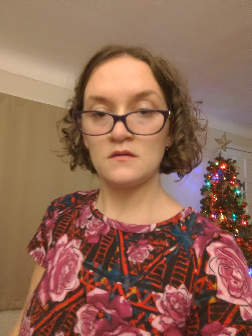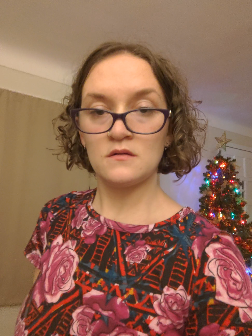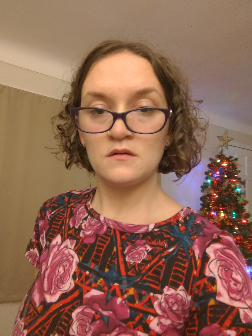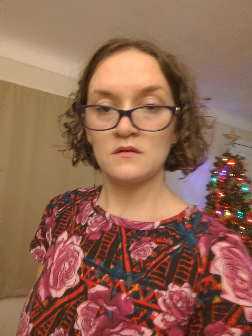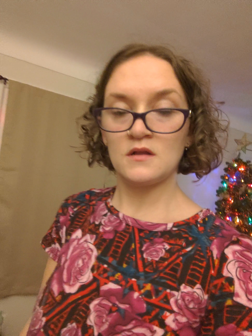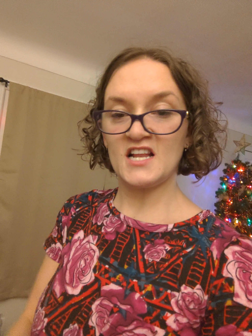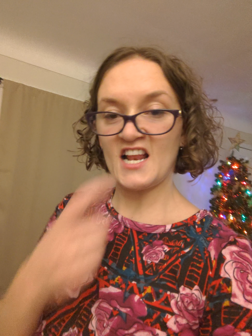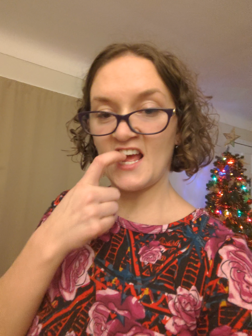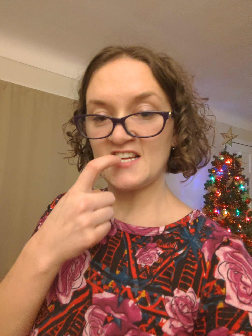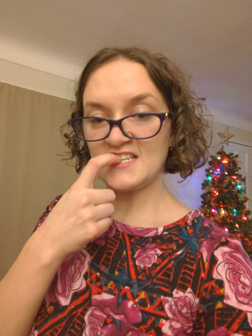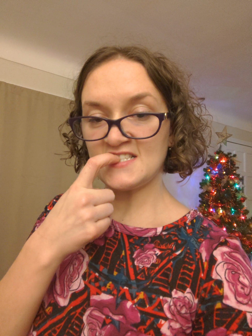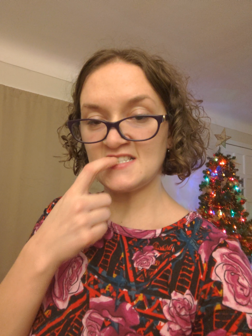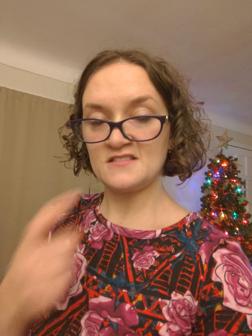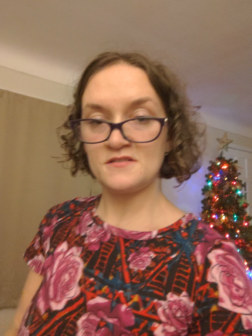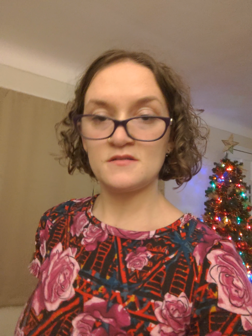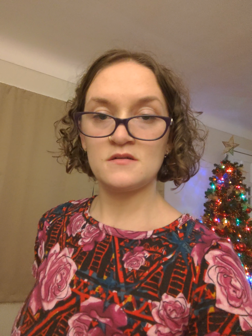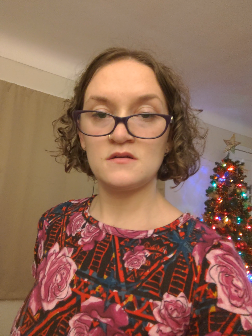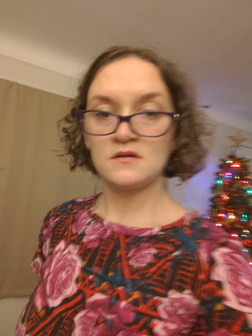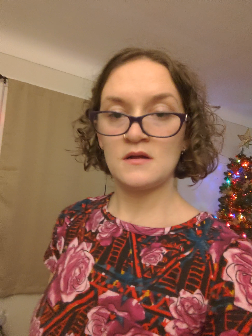window